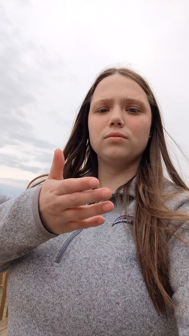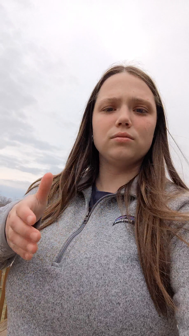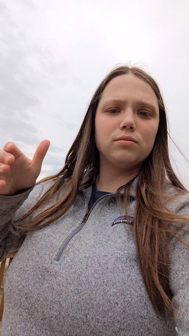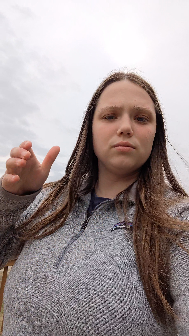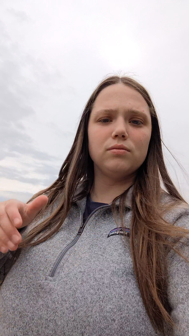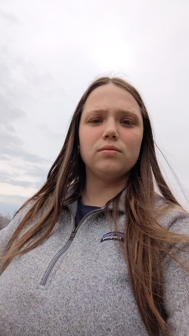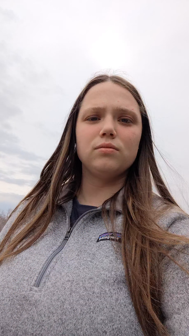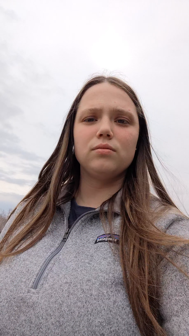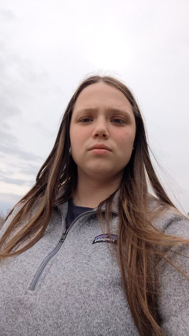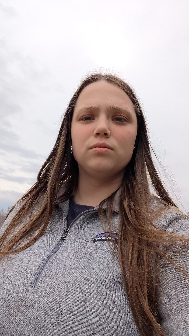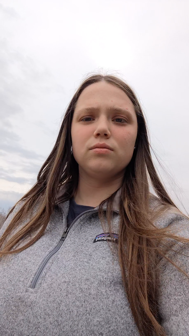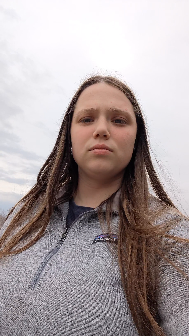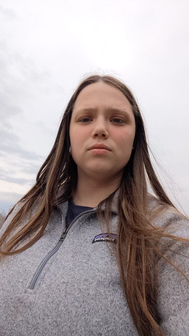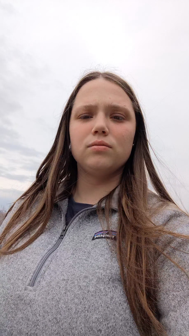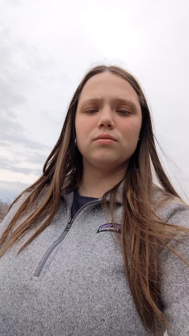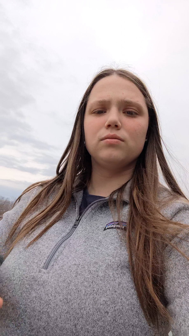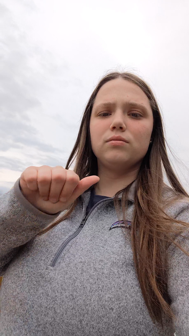a